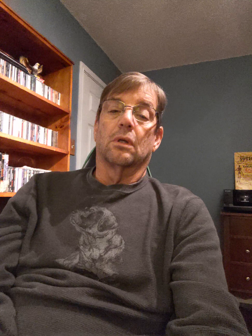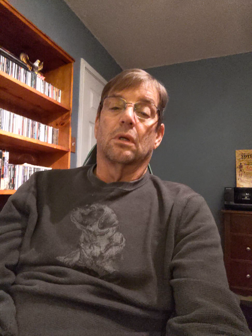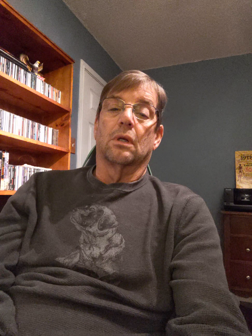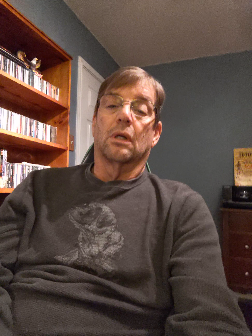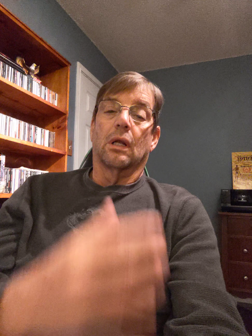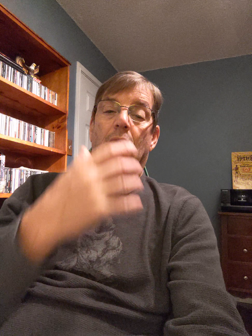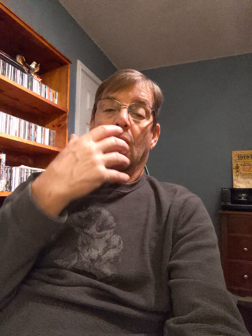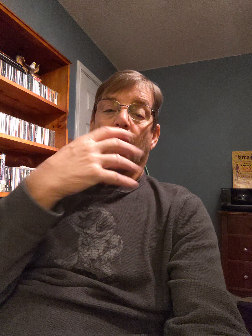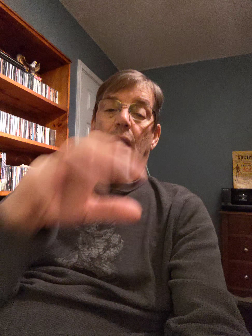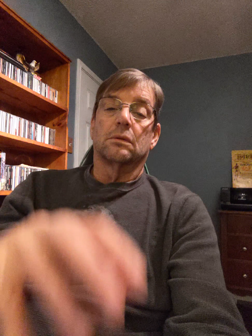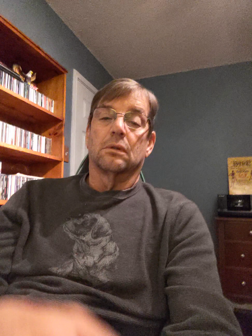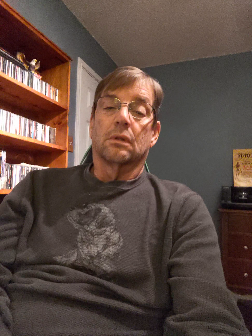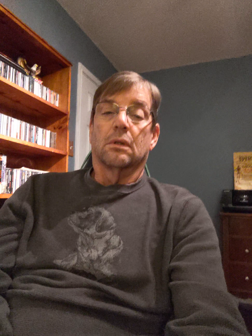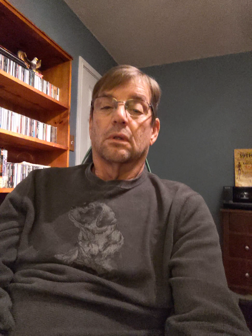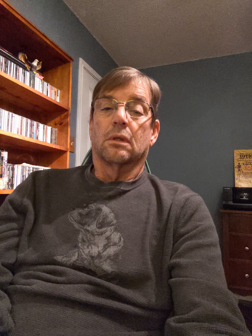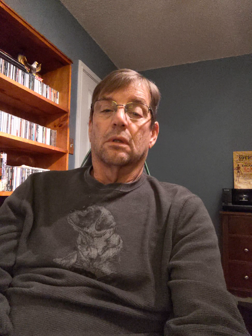hot